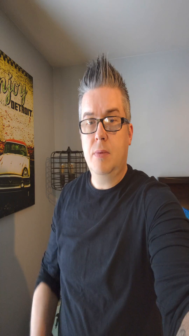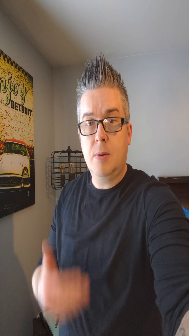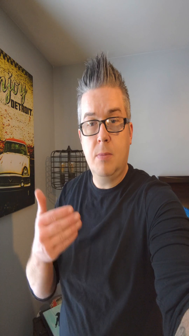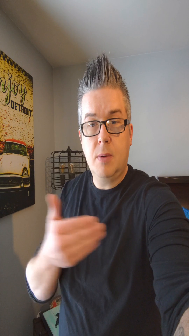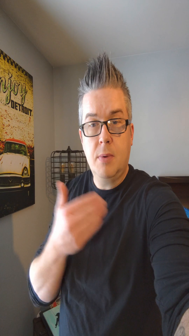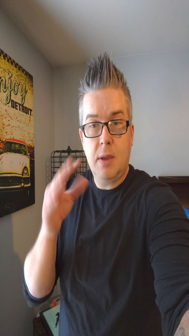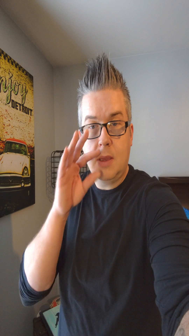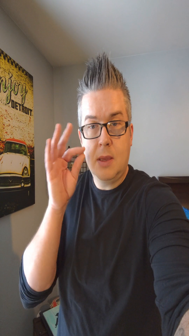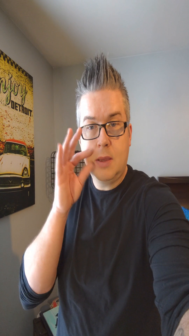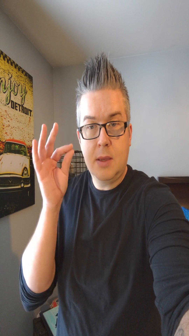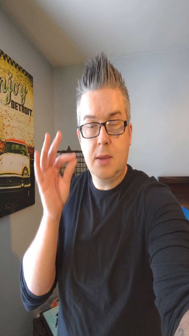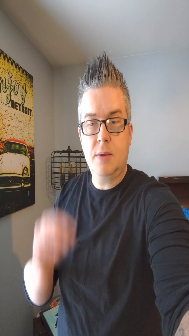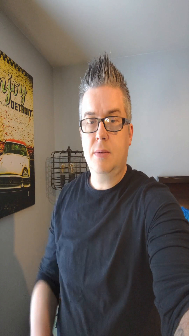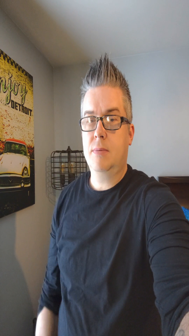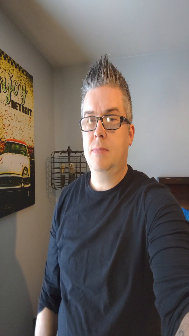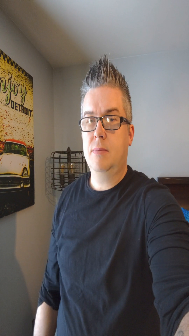kitty